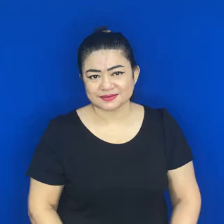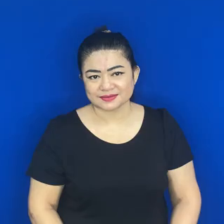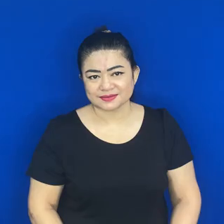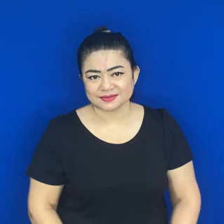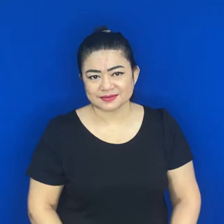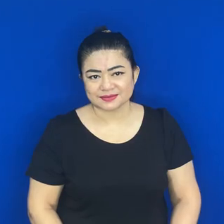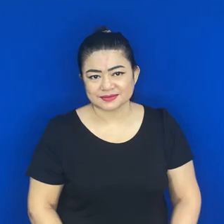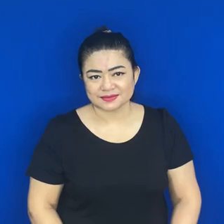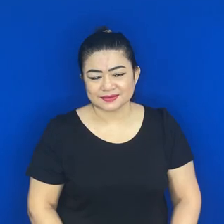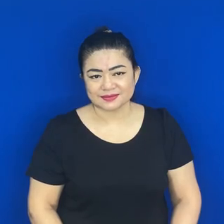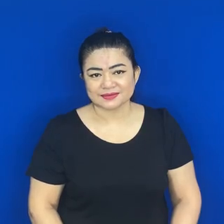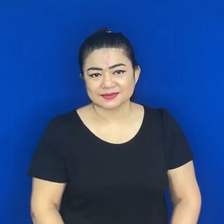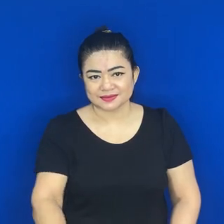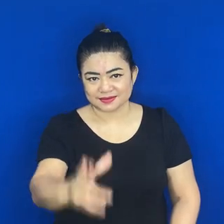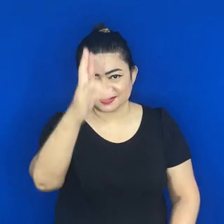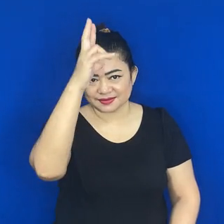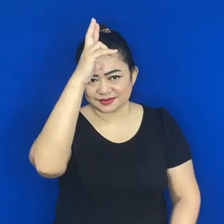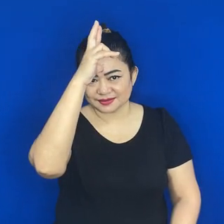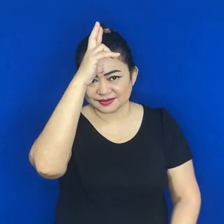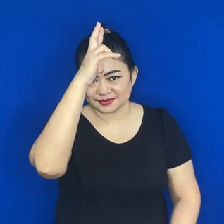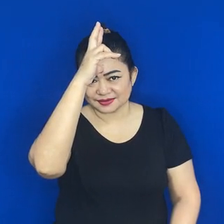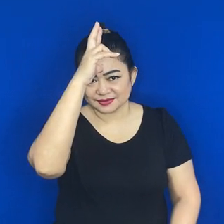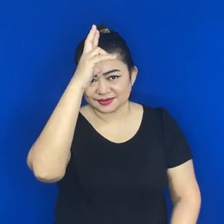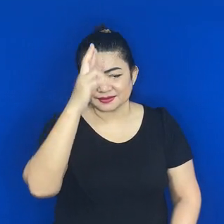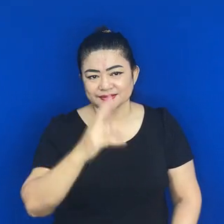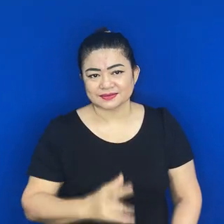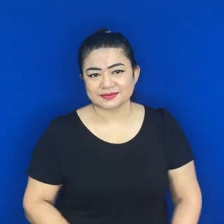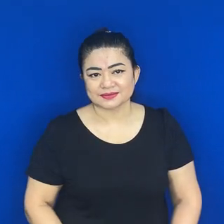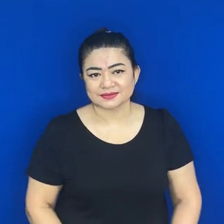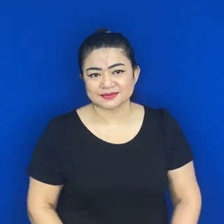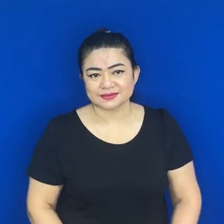chicken